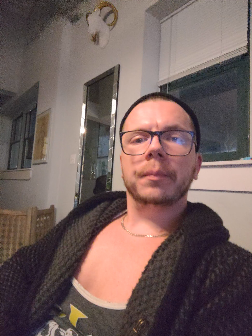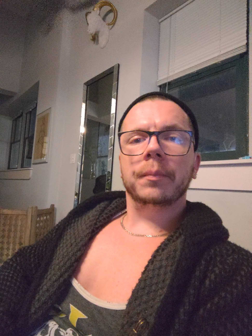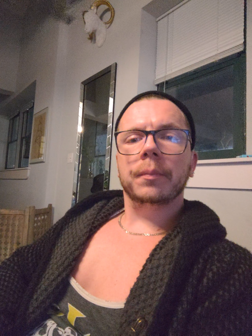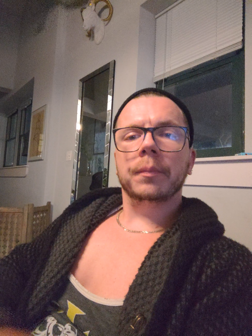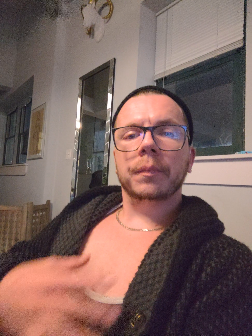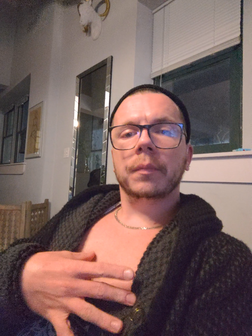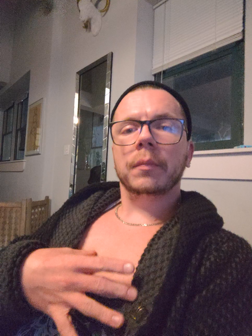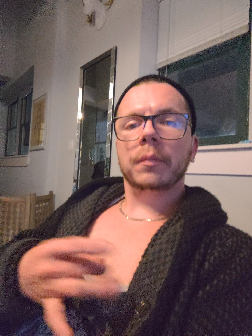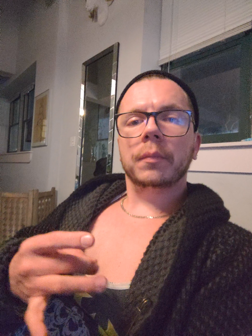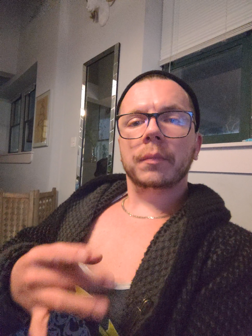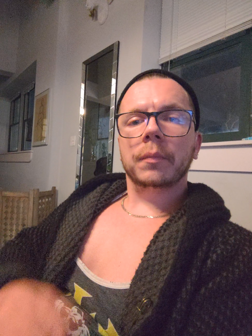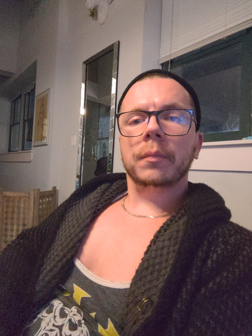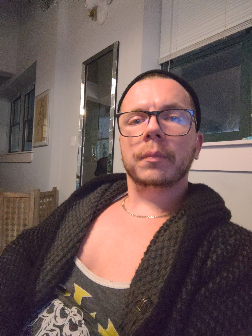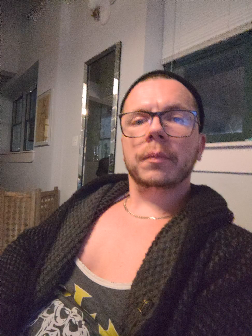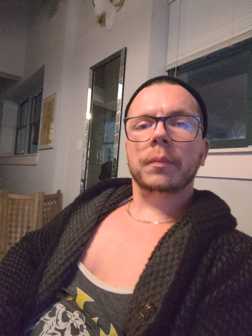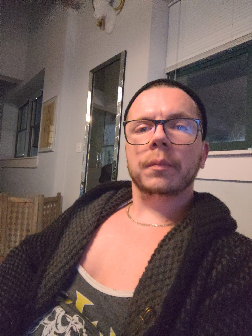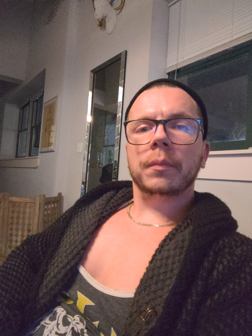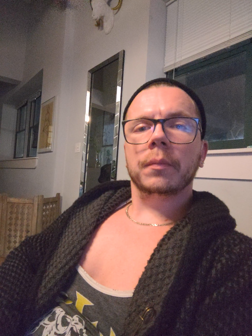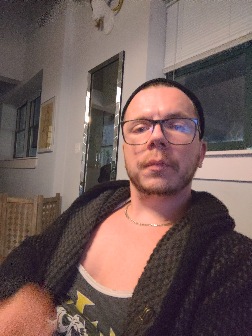like